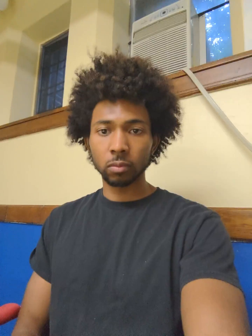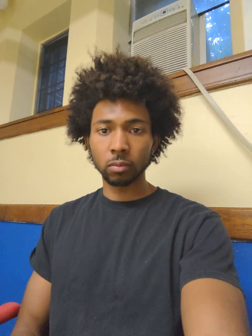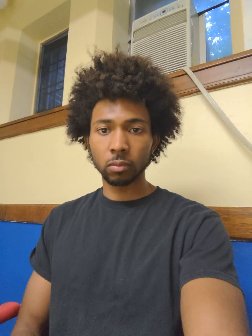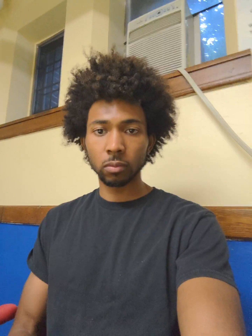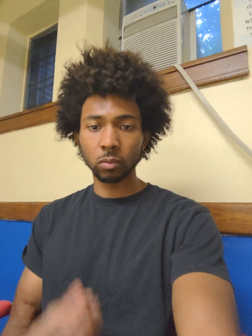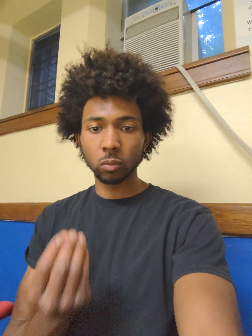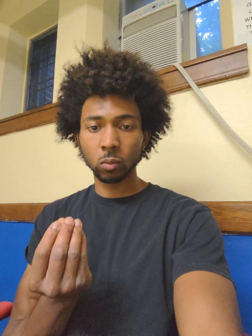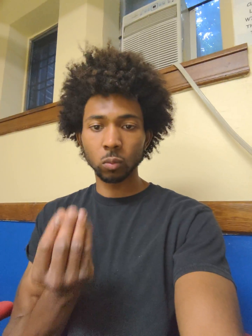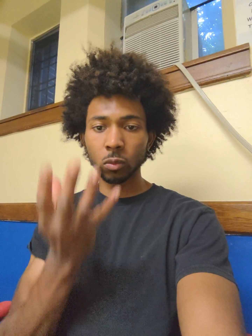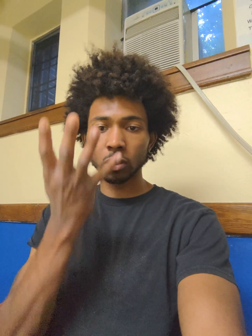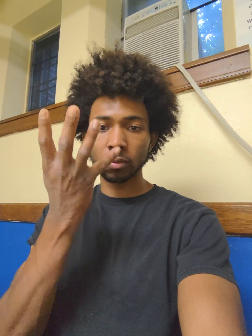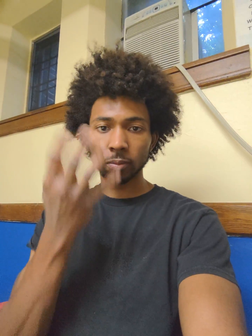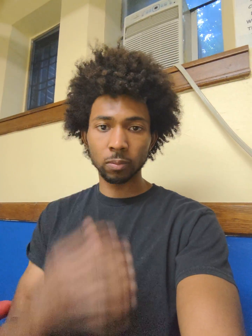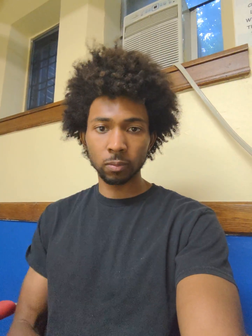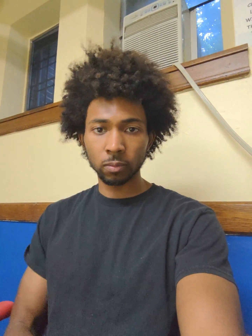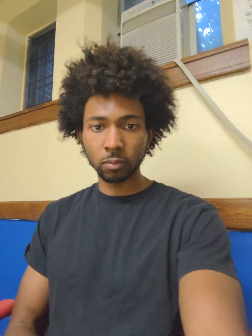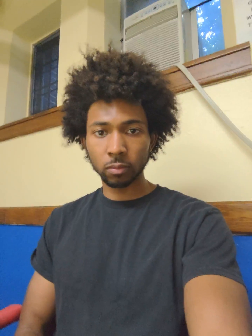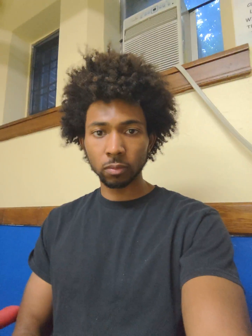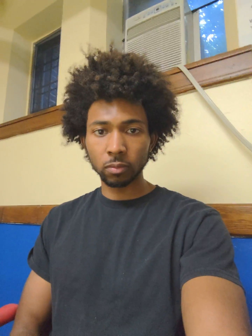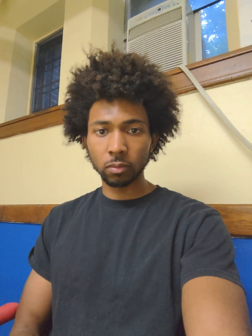plants